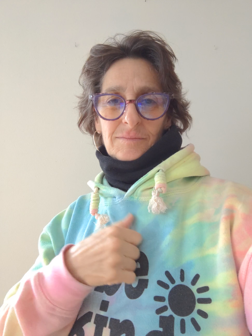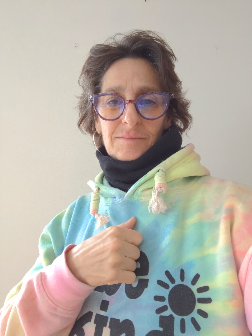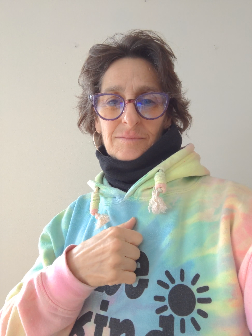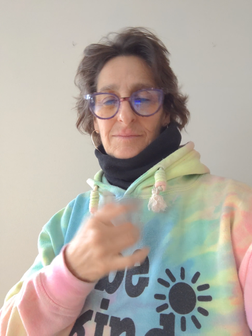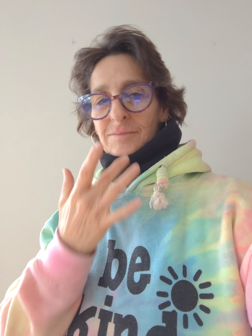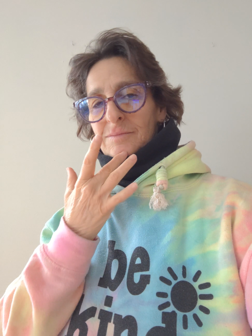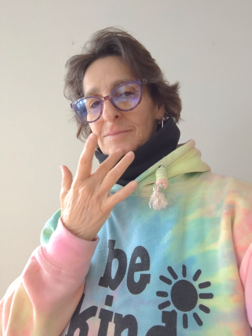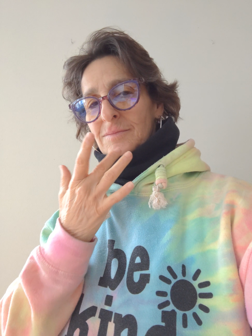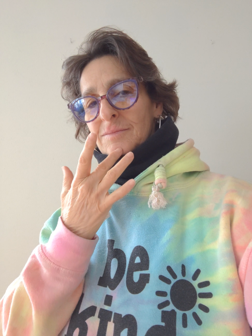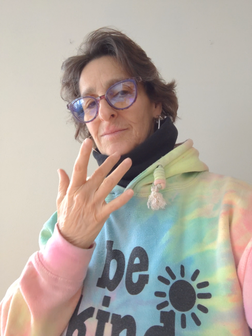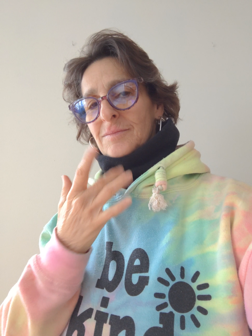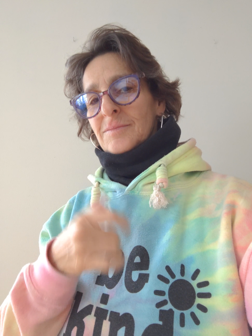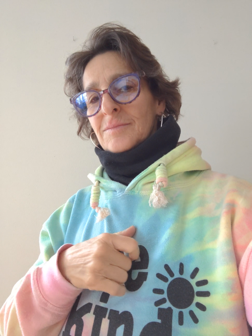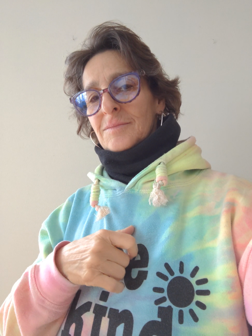taste